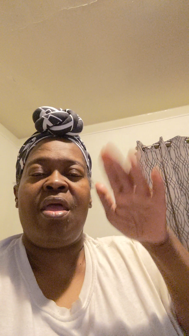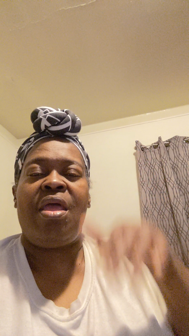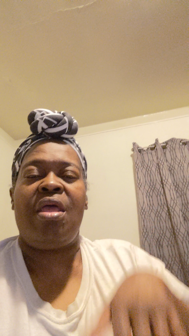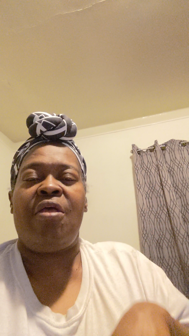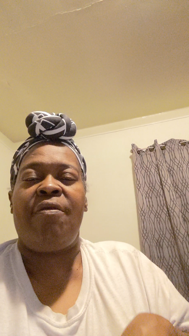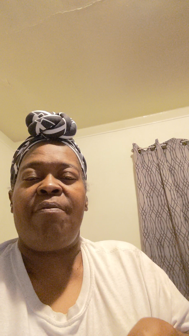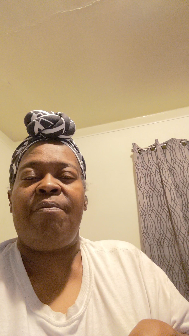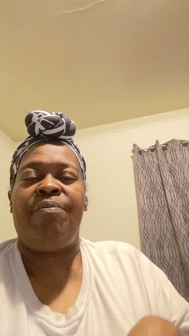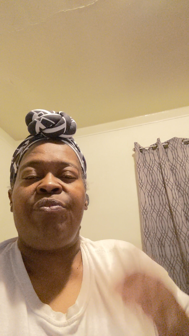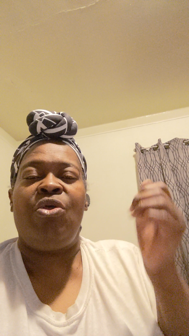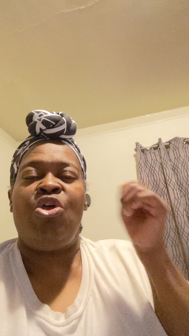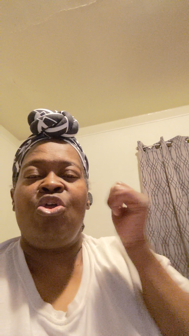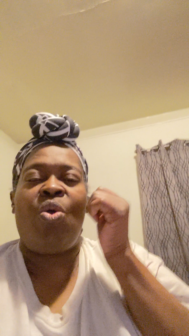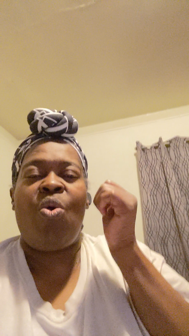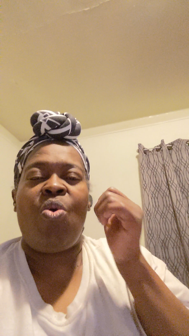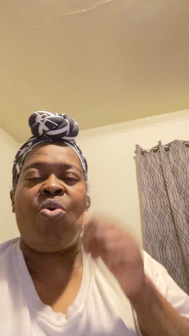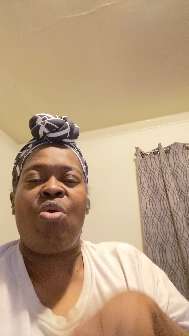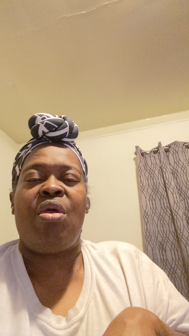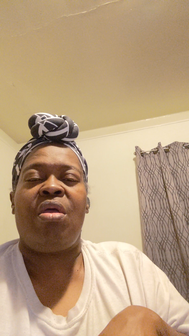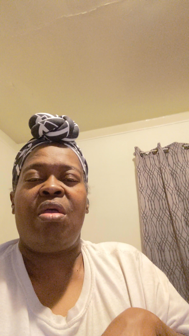cold